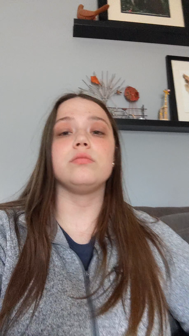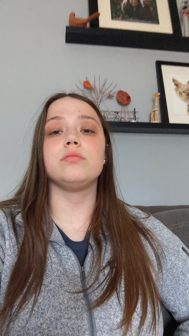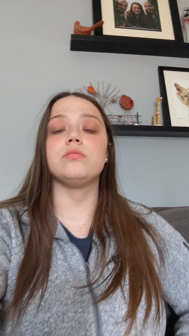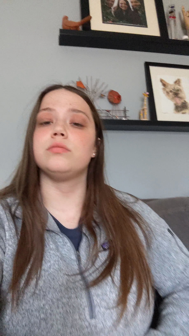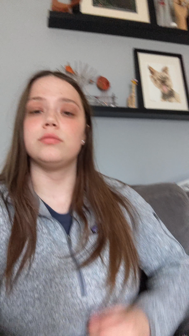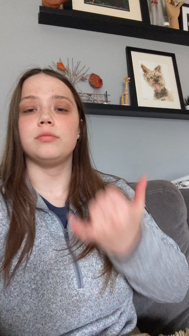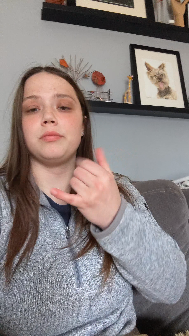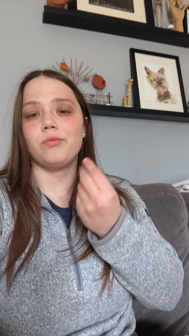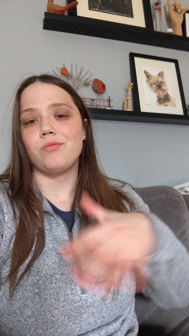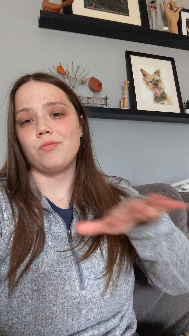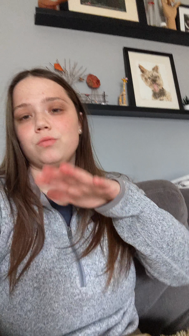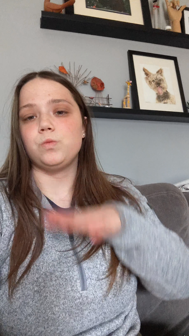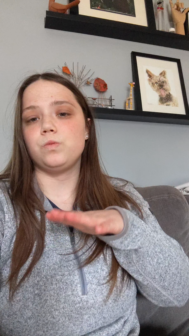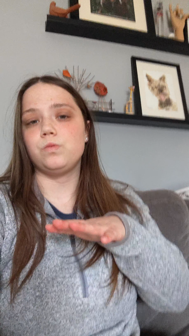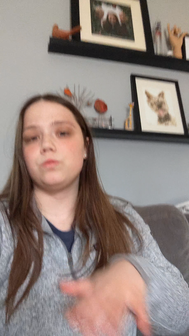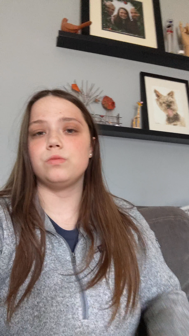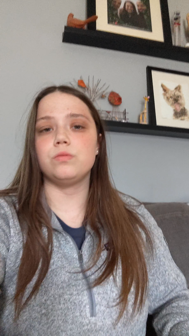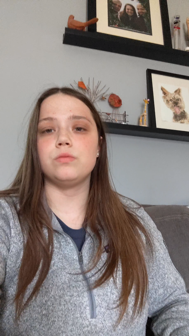playground